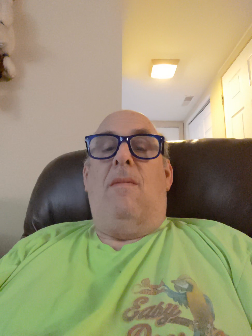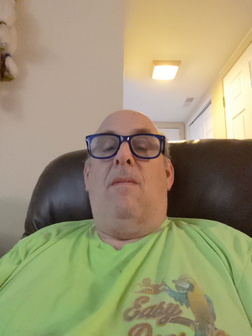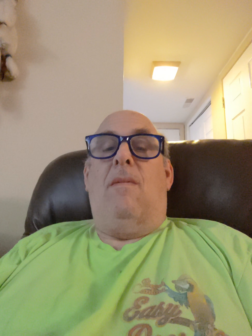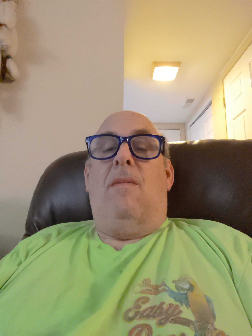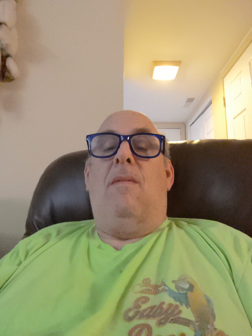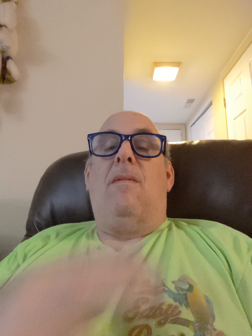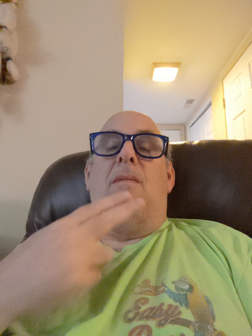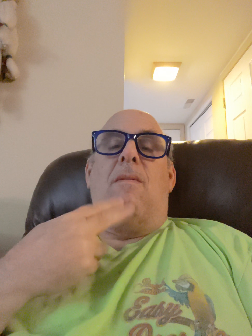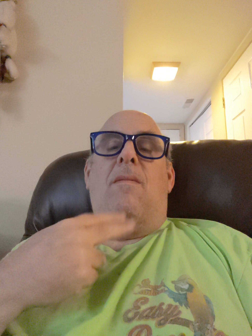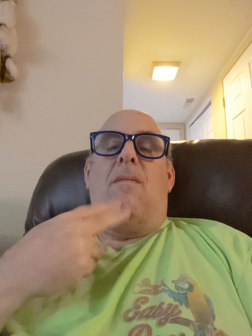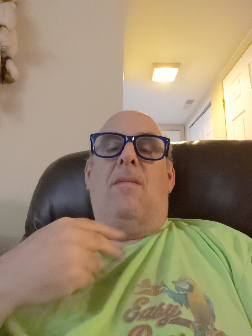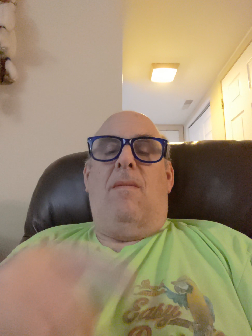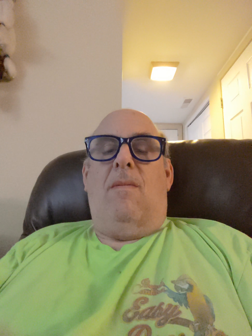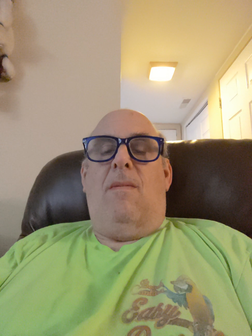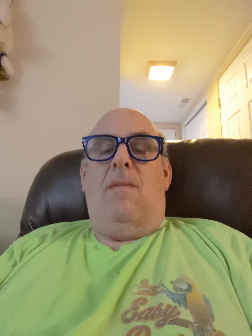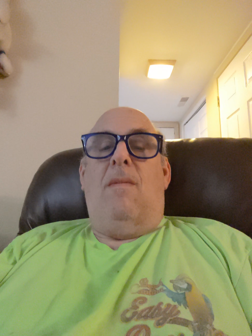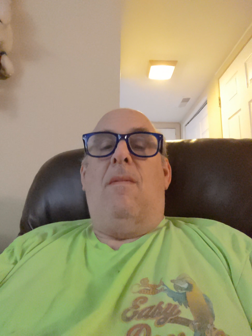cute